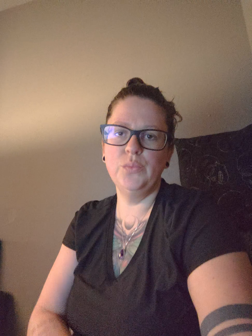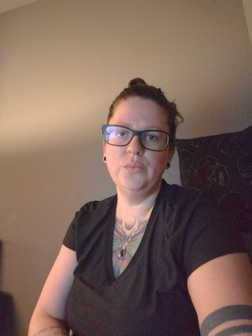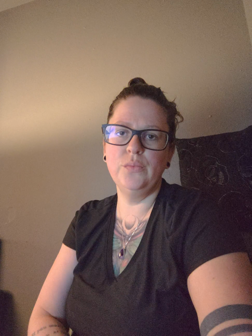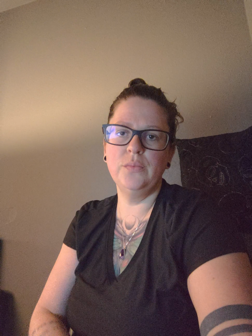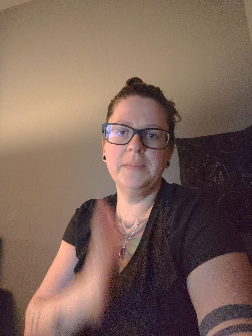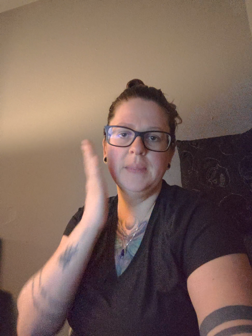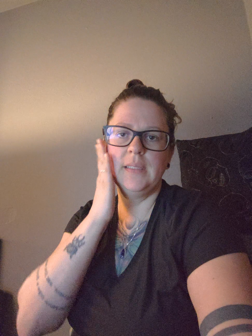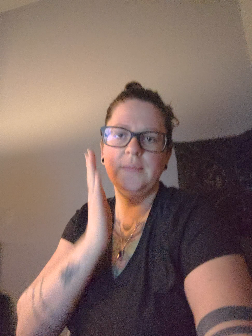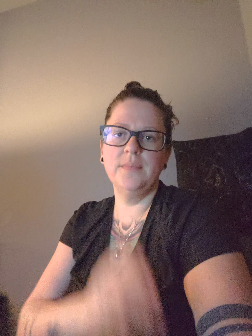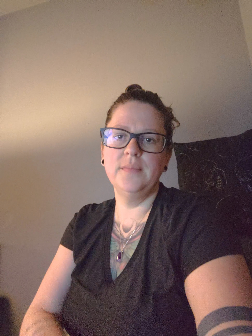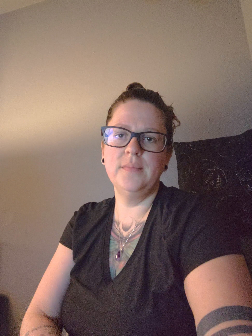bed